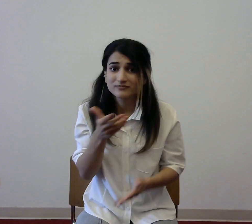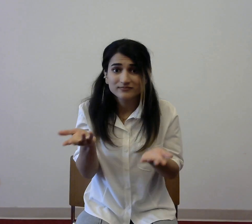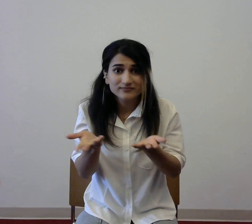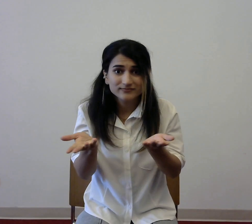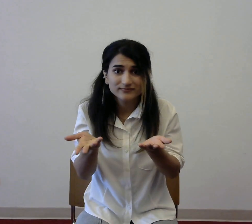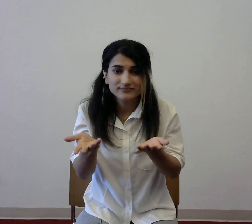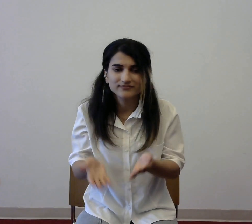nədir